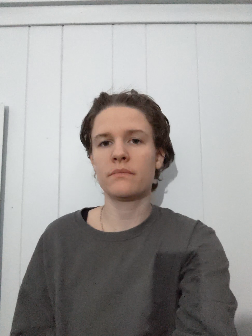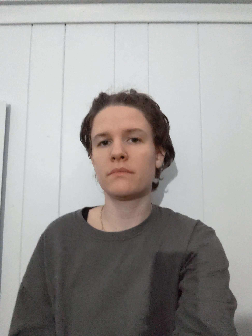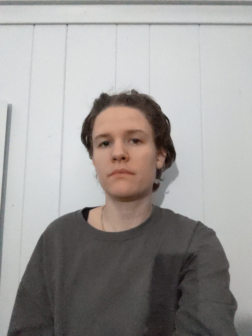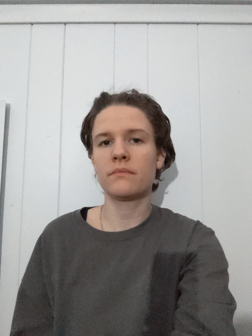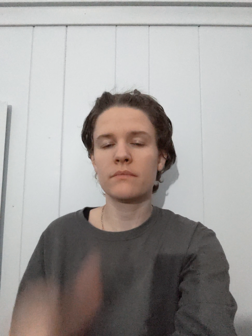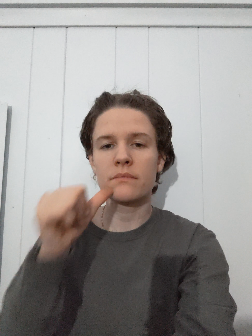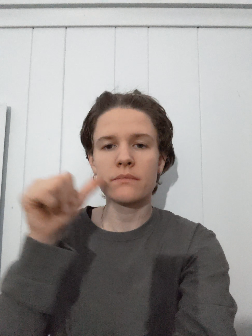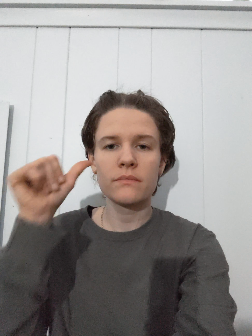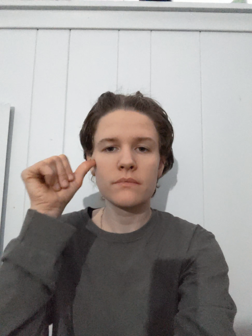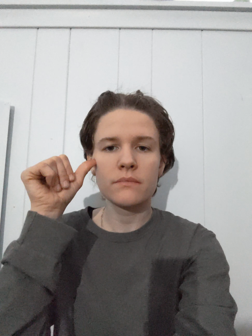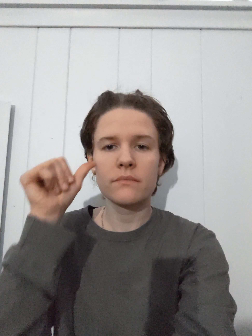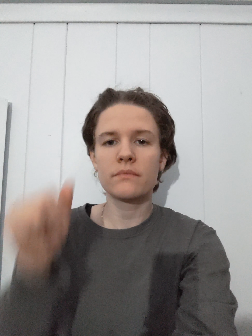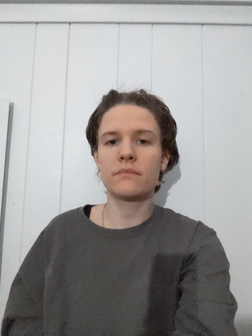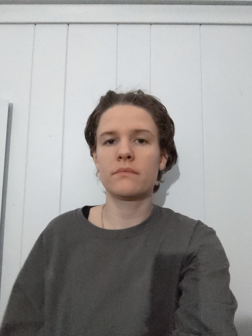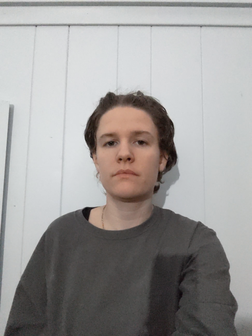yesterday